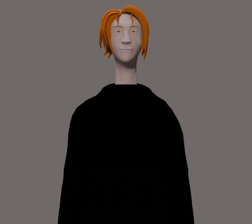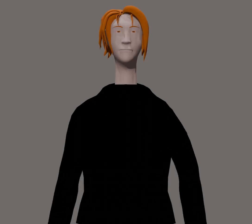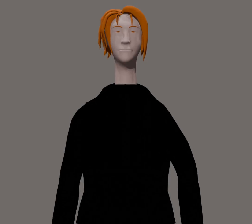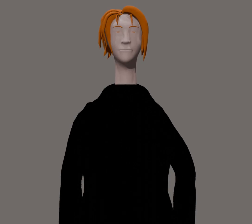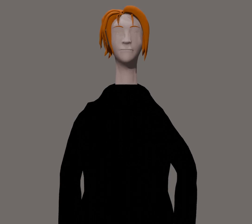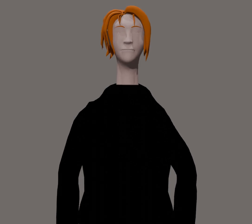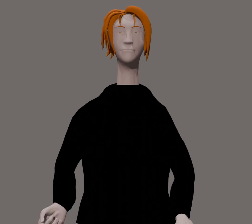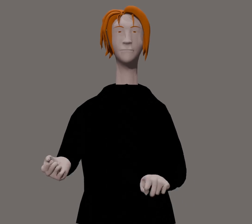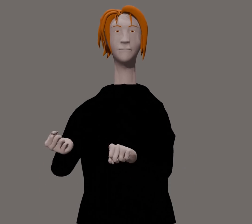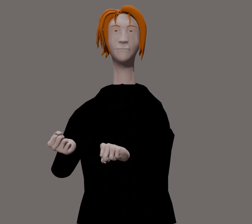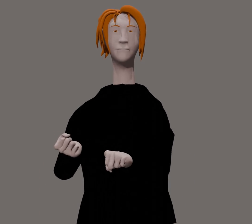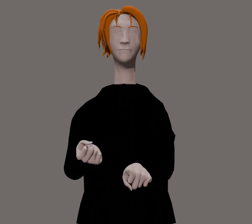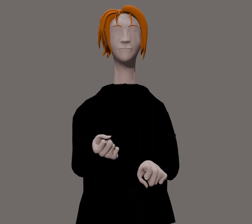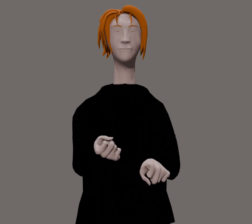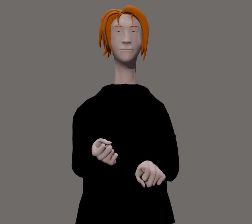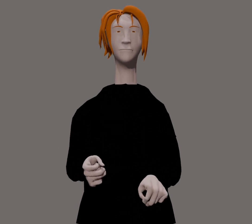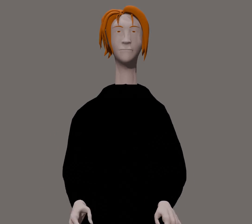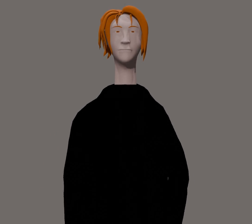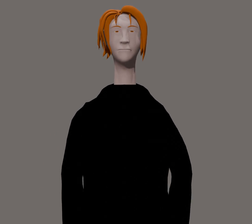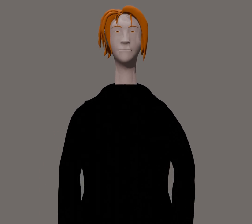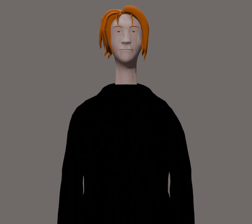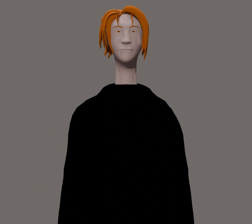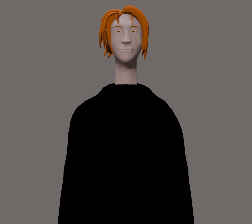Bunt